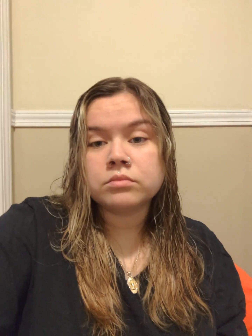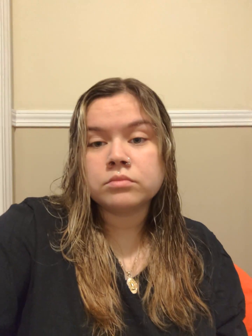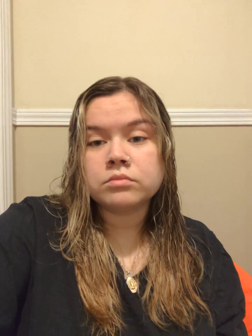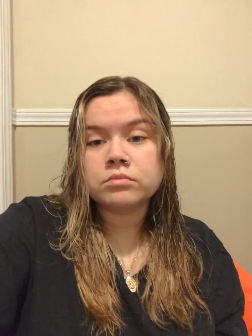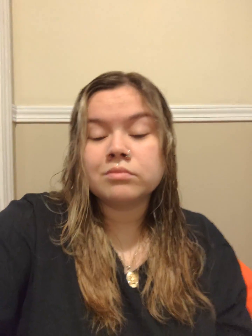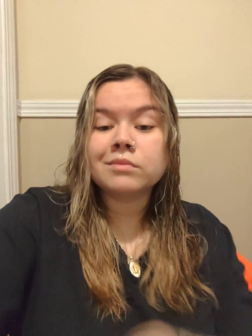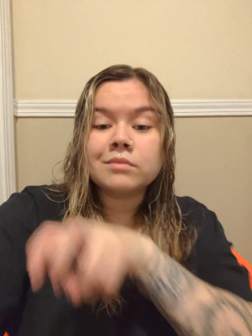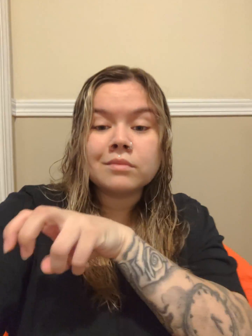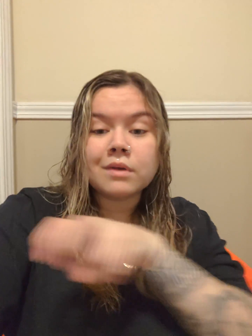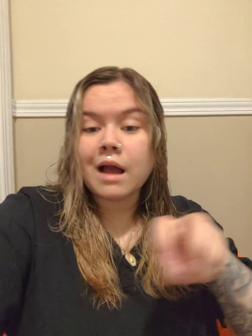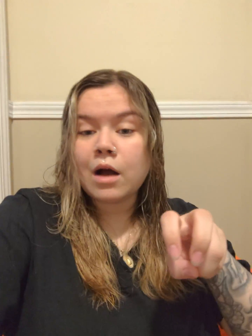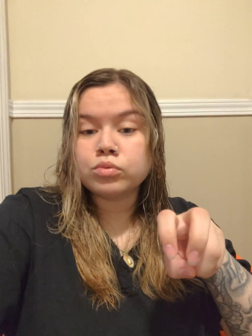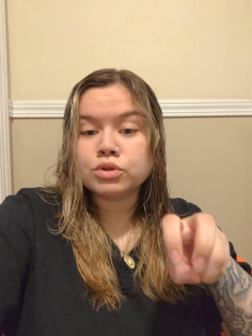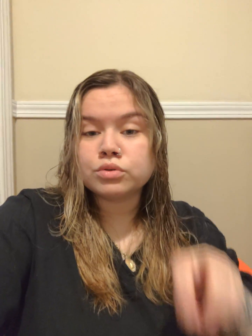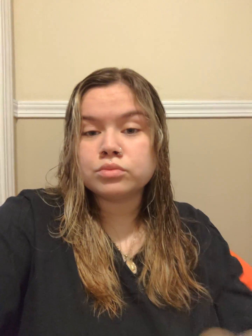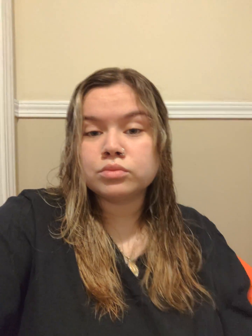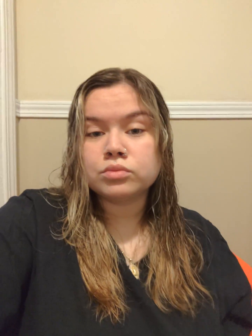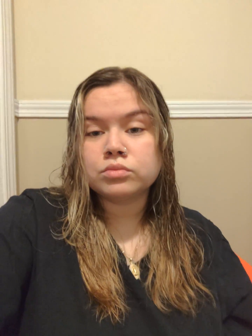couch